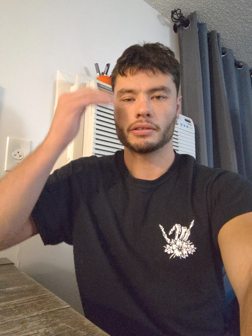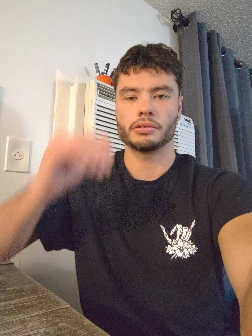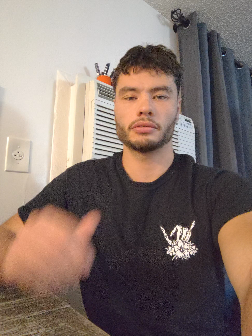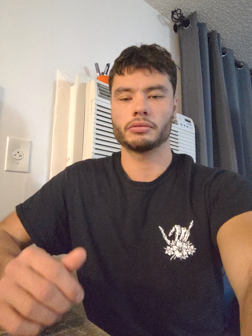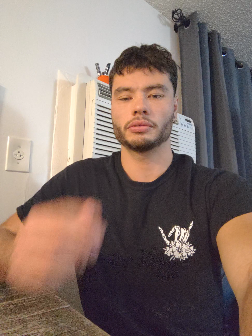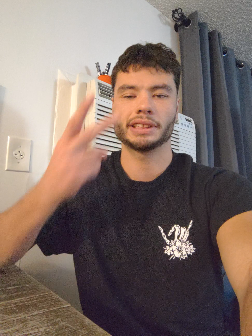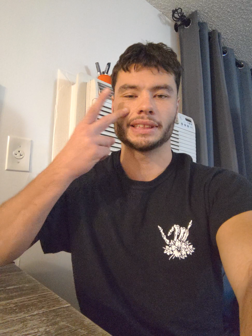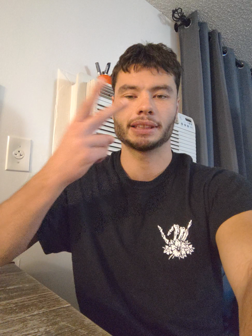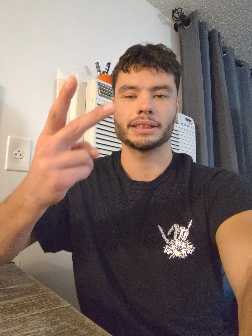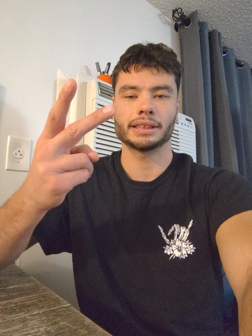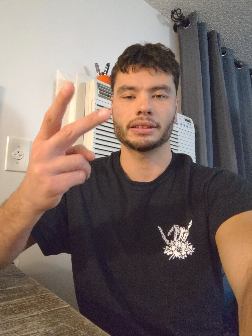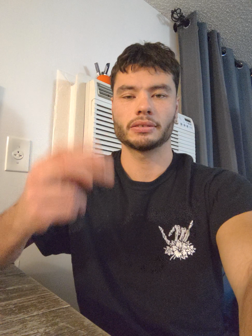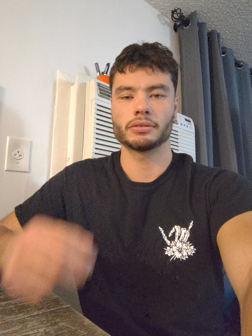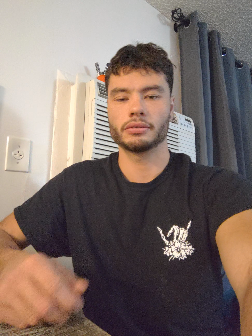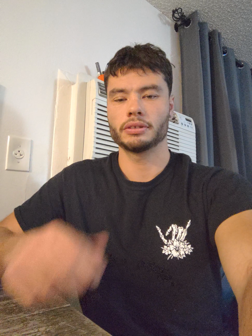see